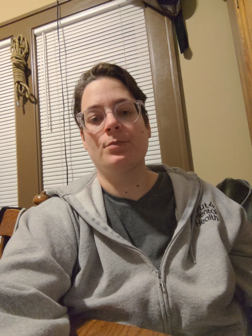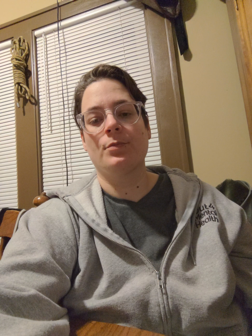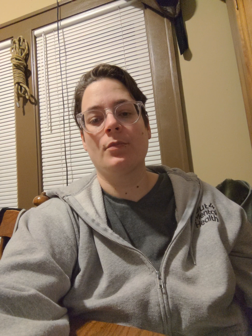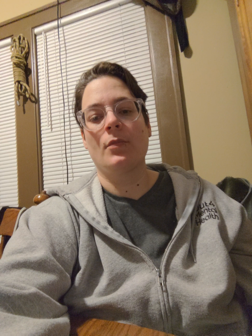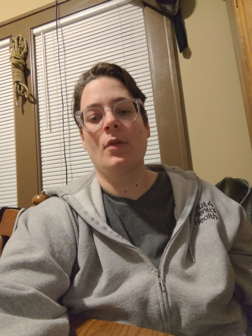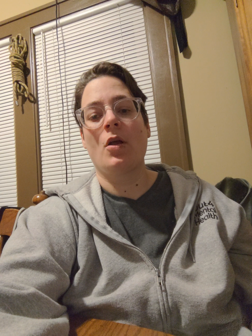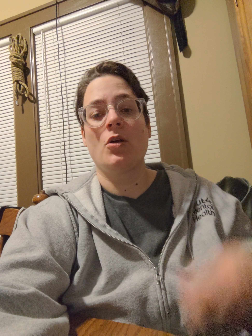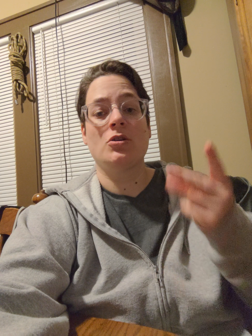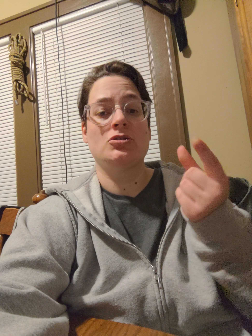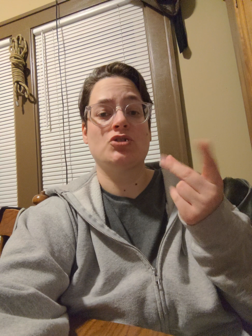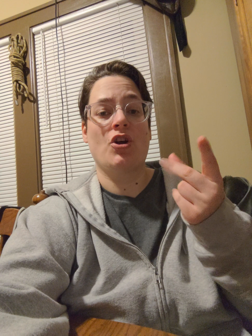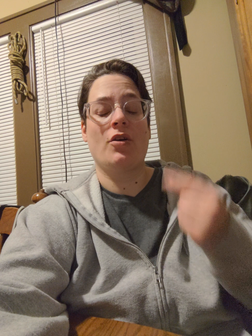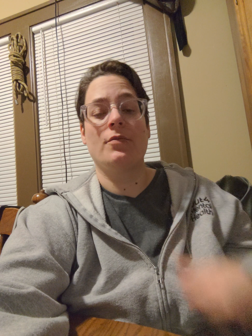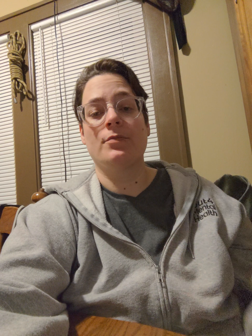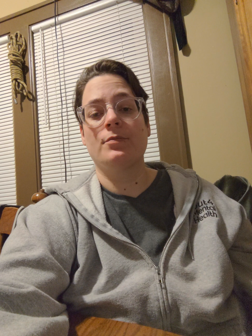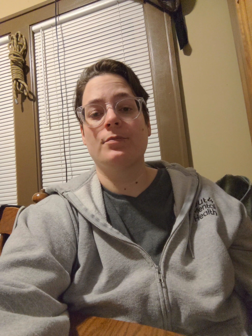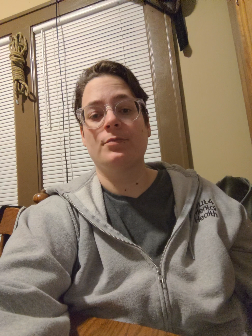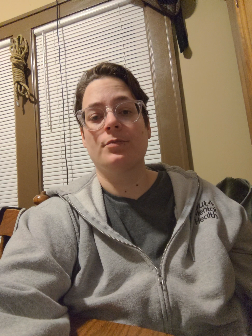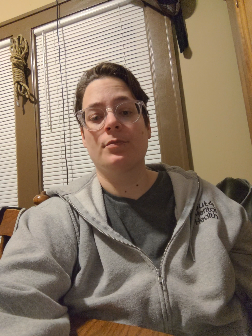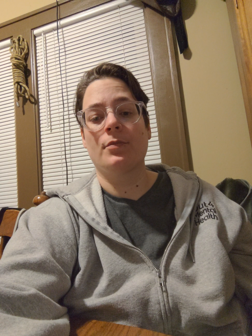dog